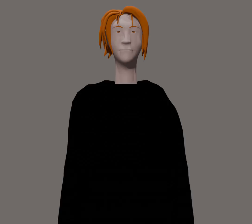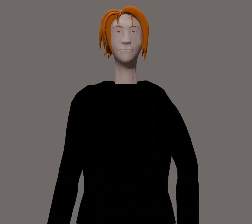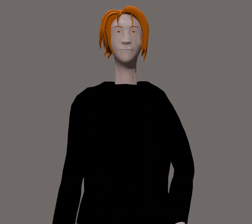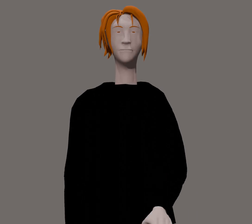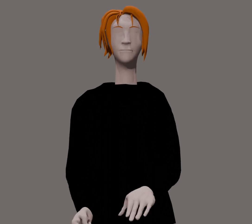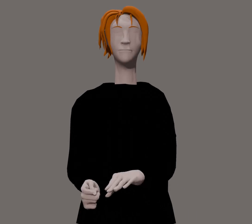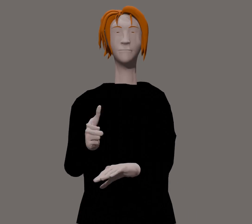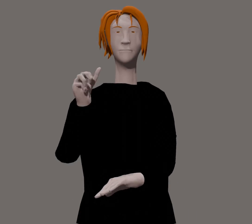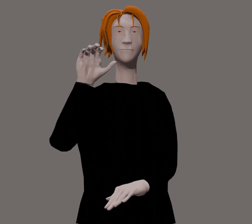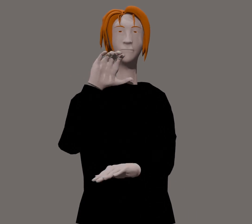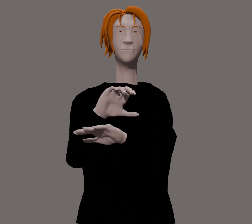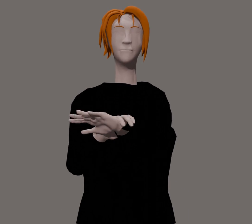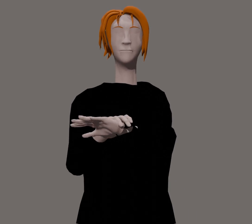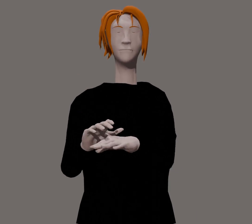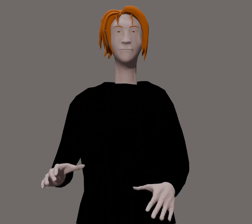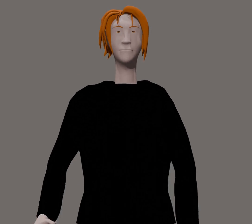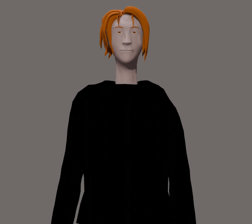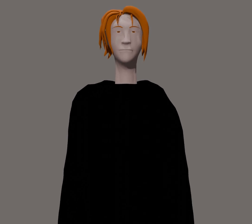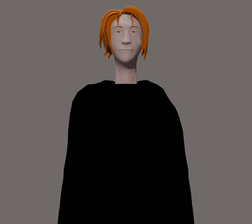Coin Toss